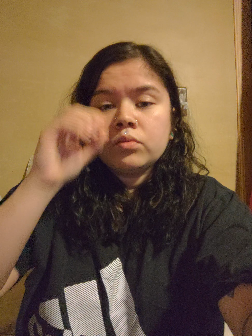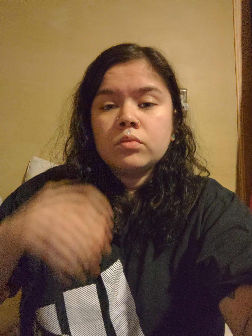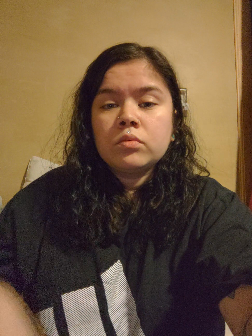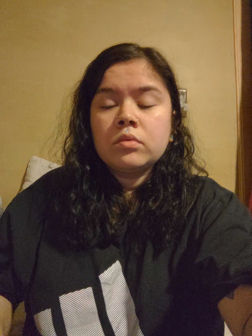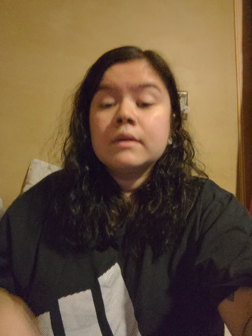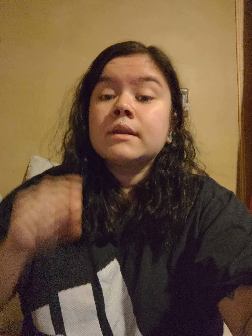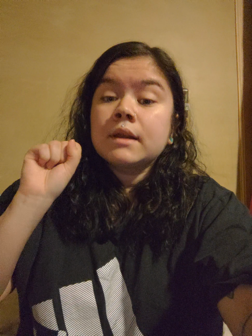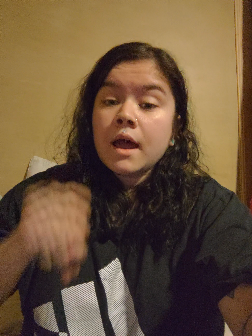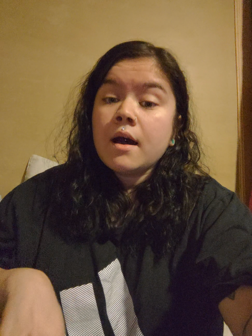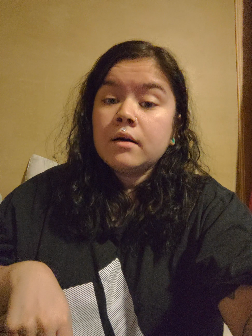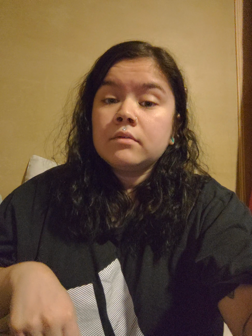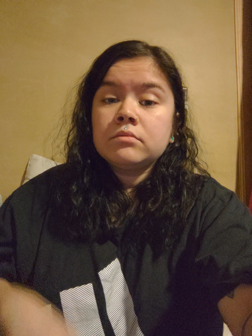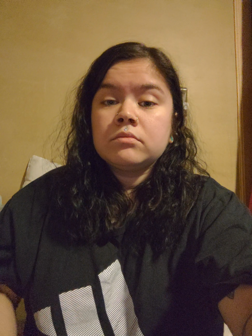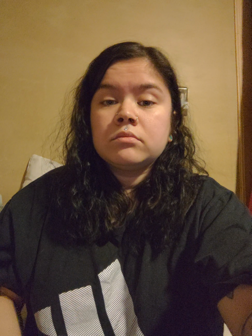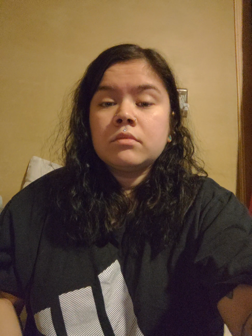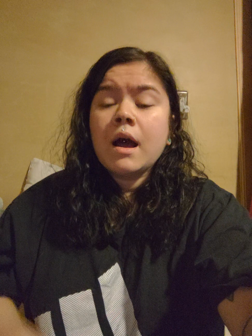can